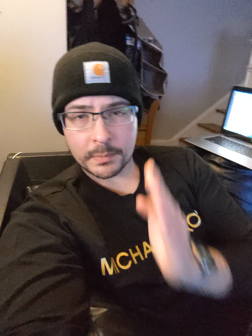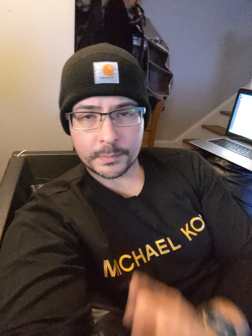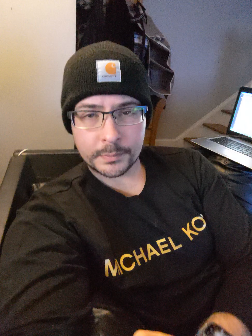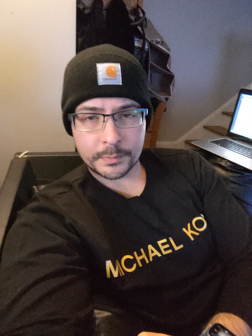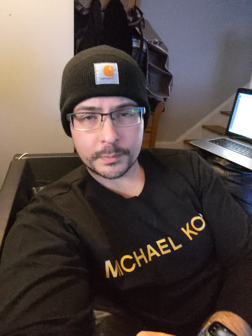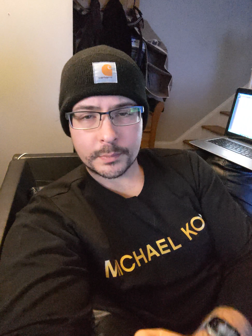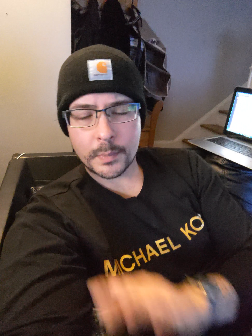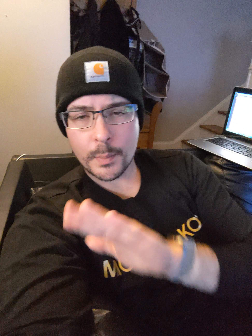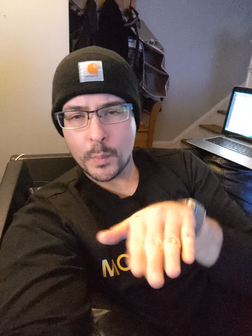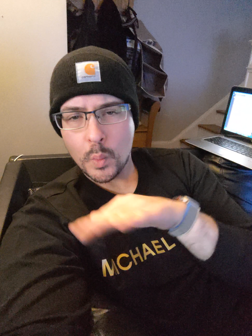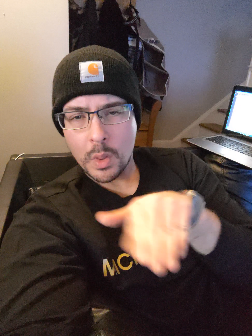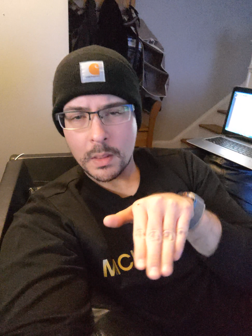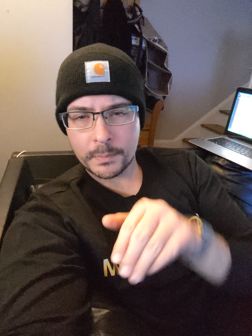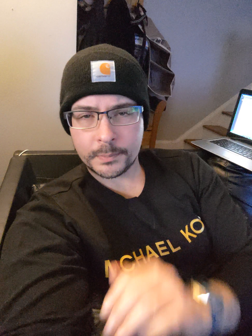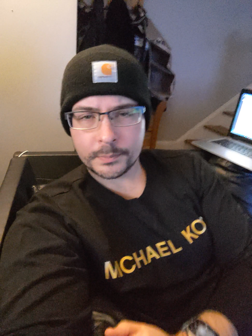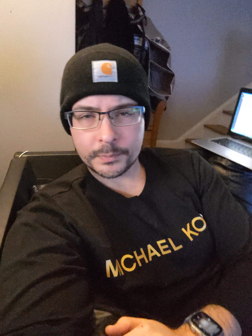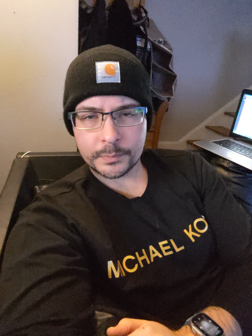pool